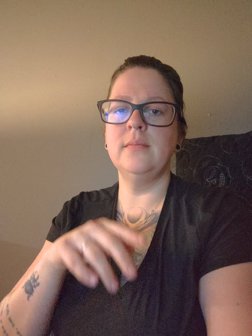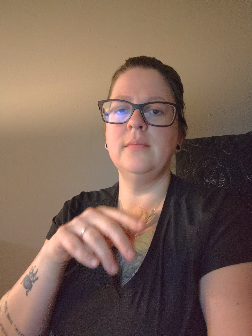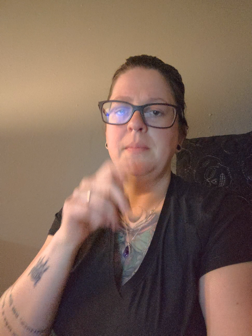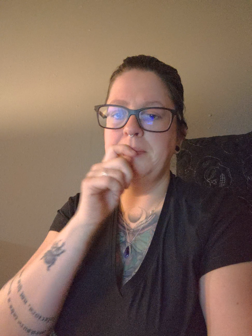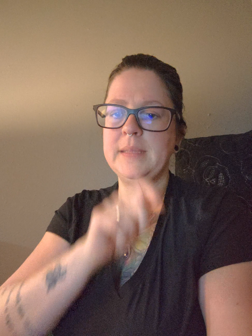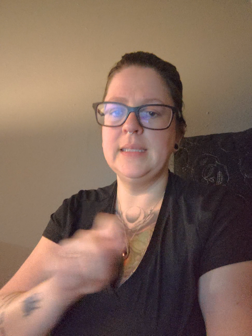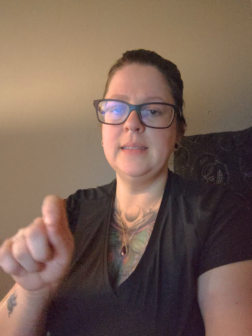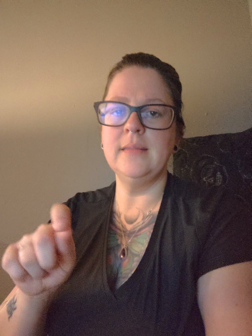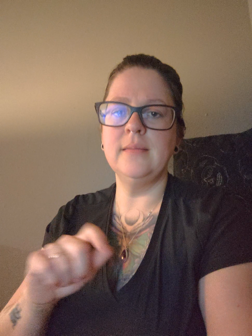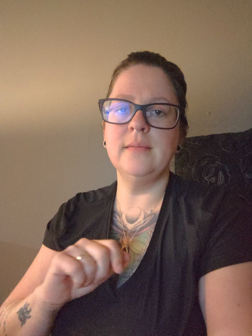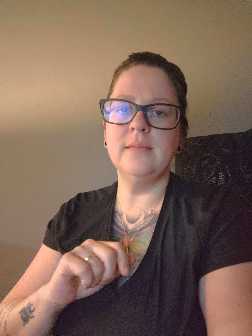pen